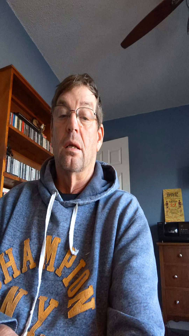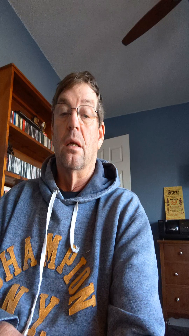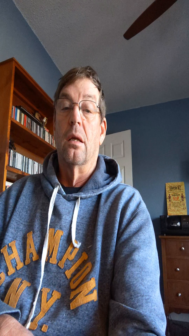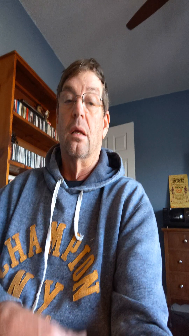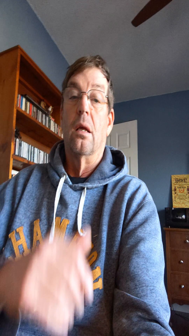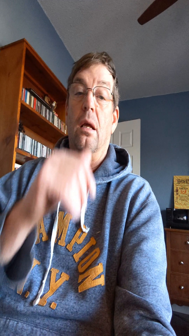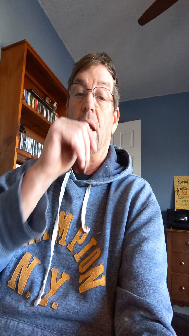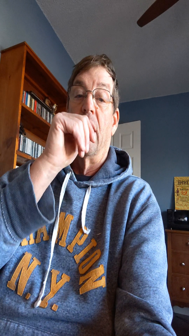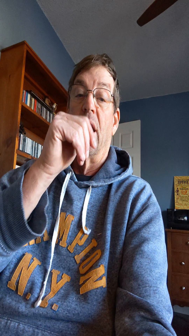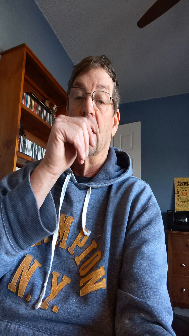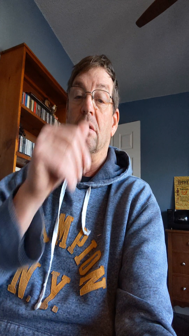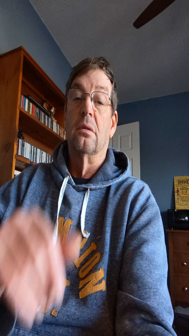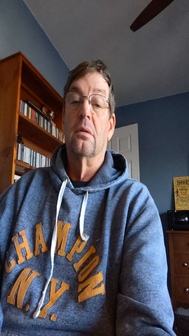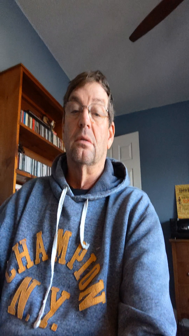nuts